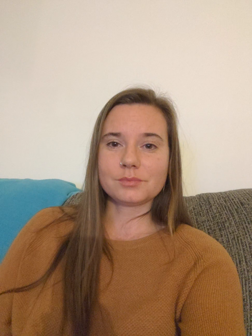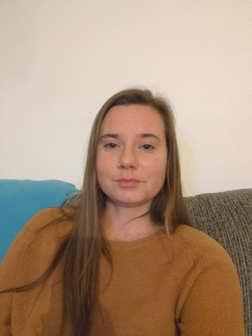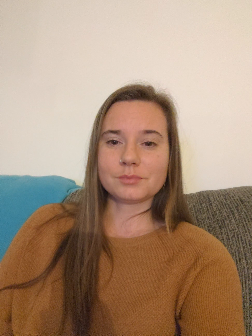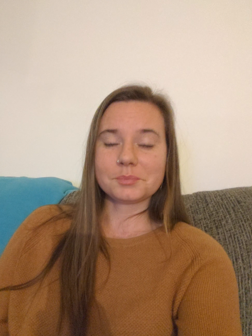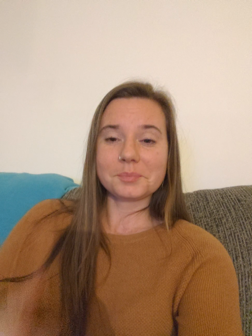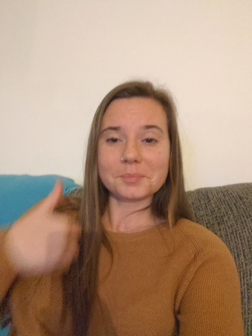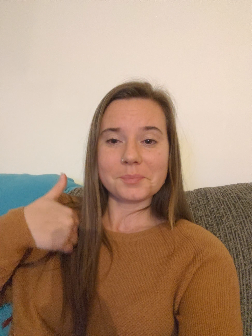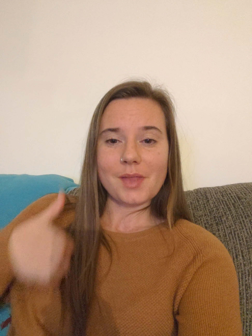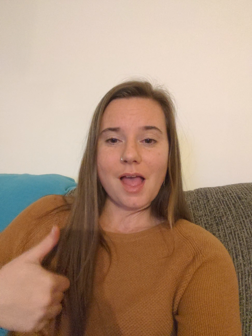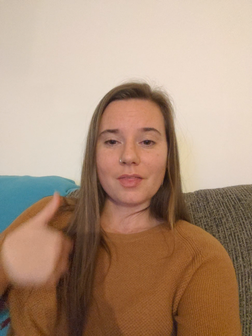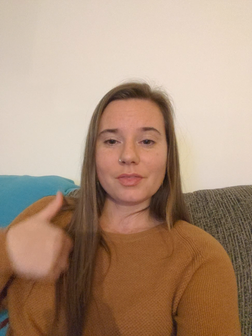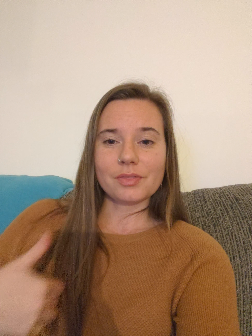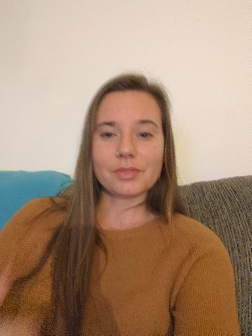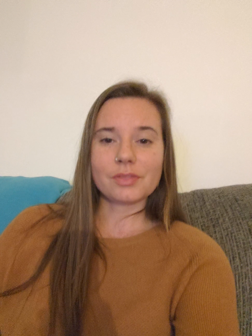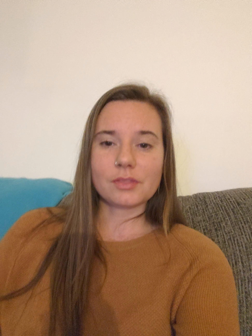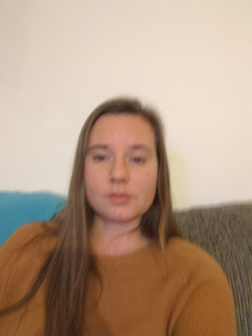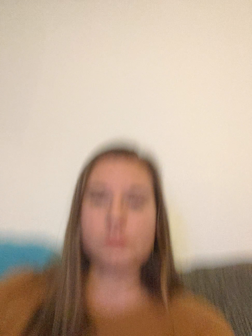bath